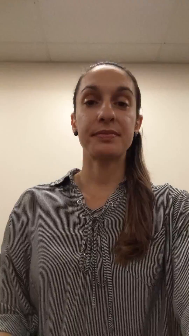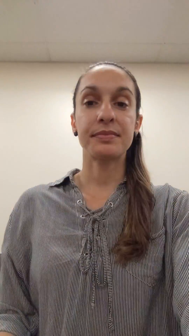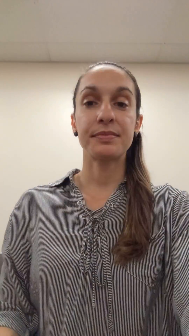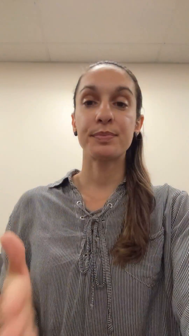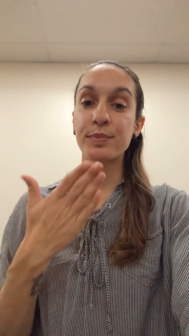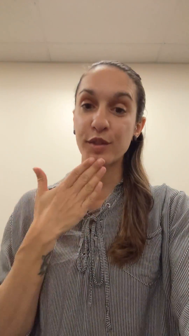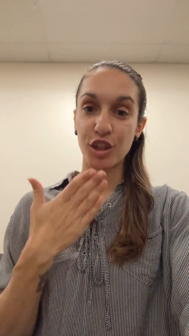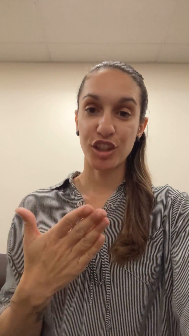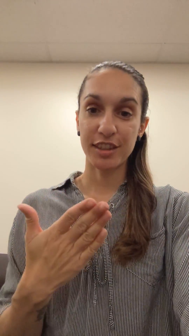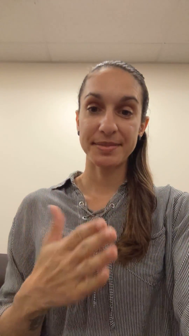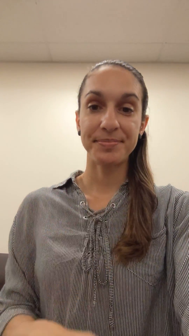good